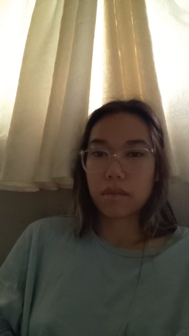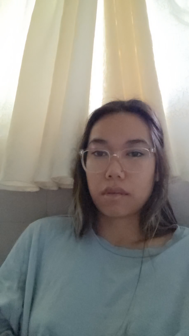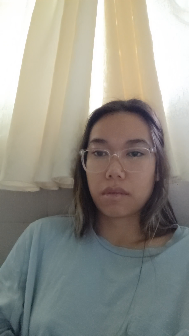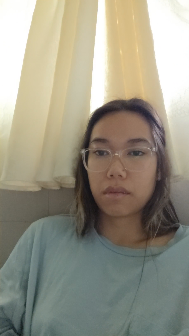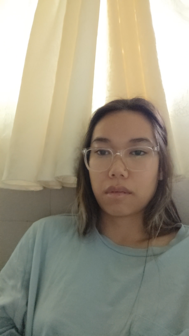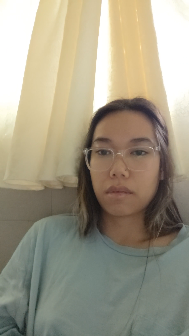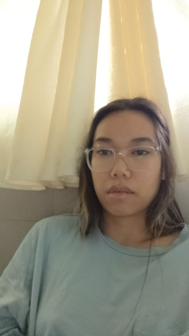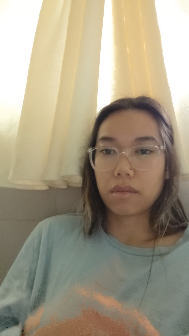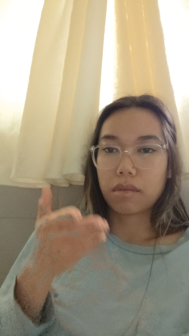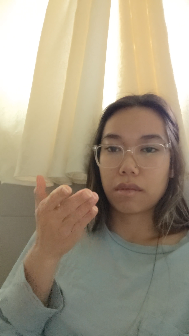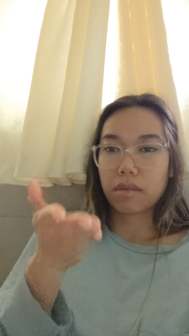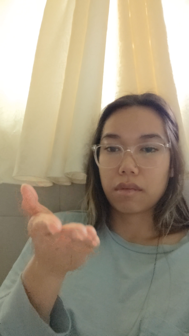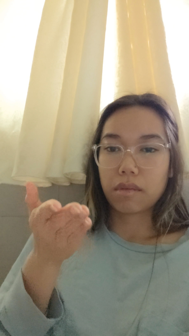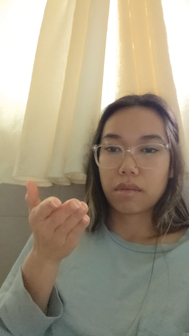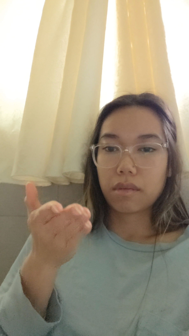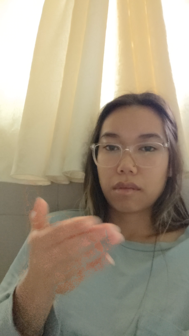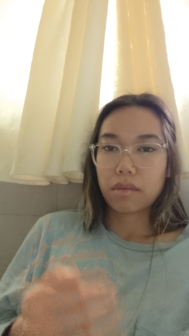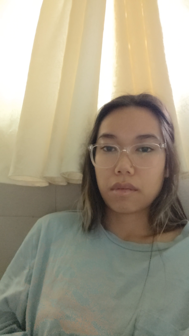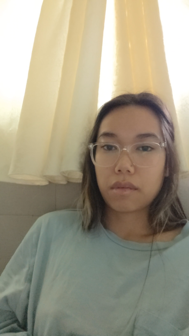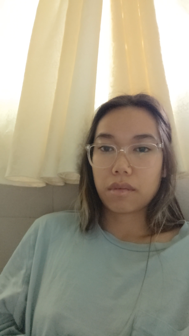oven